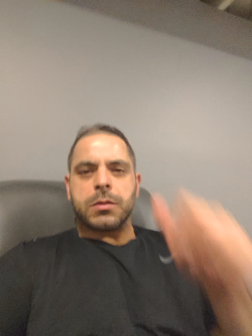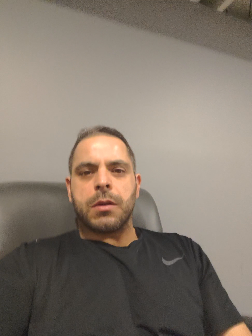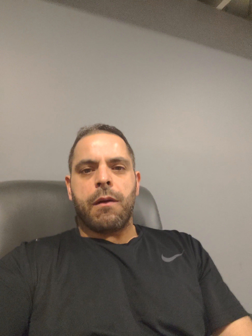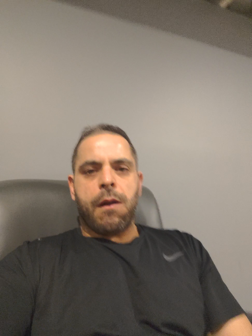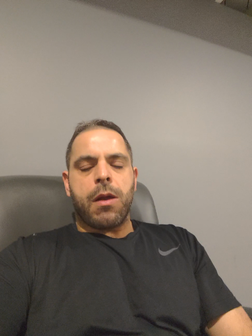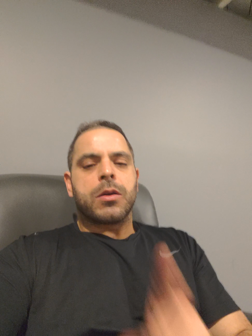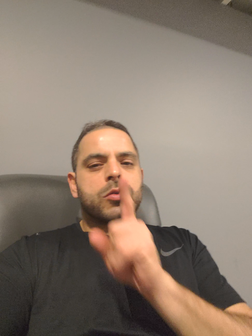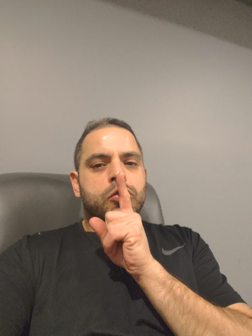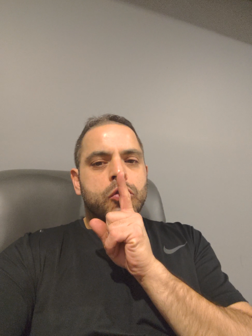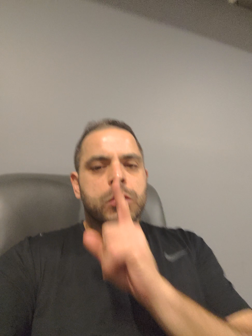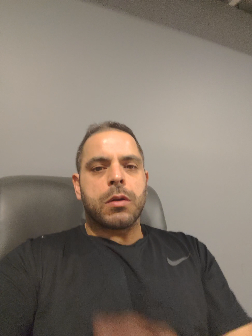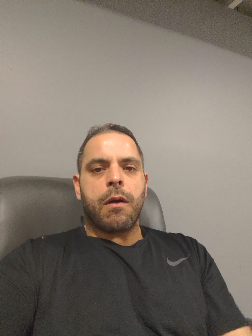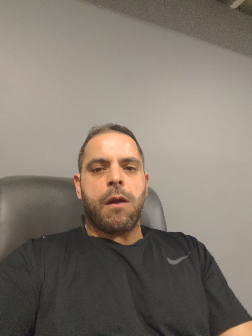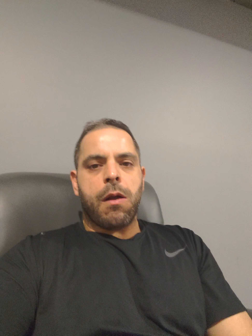shhh